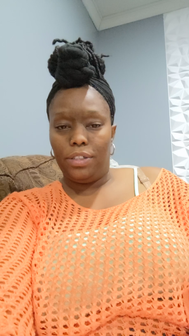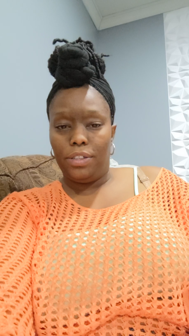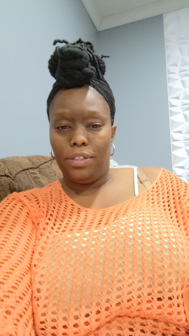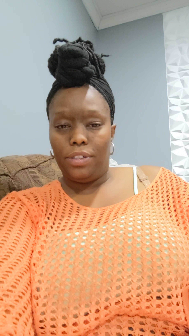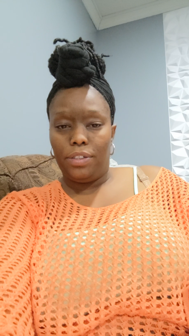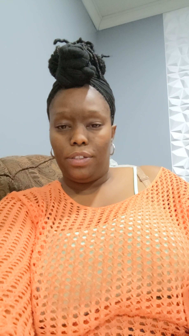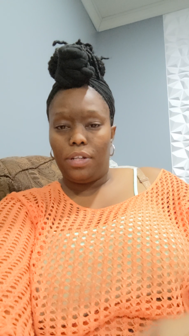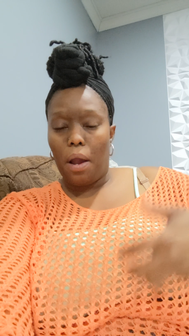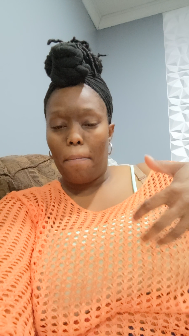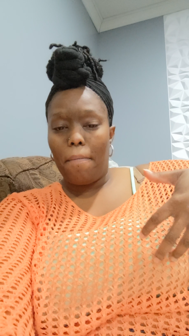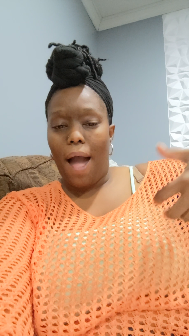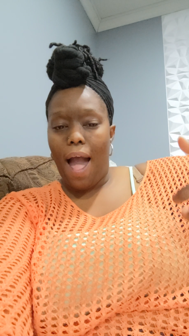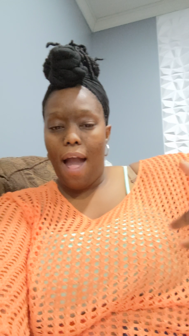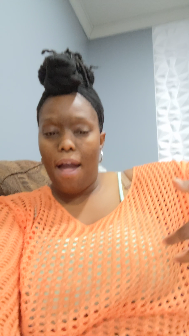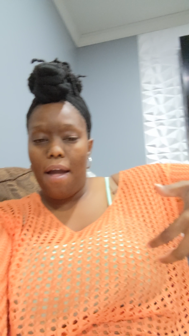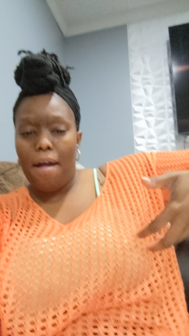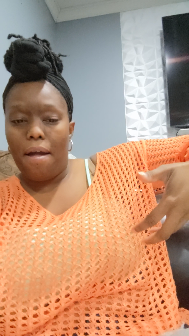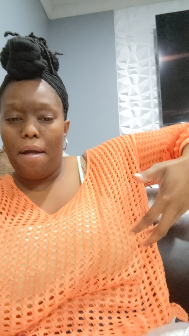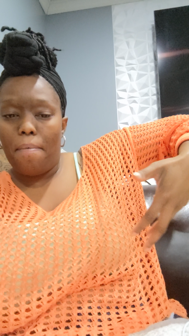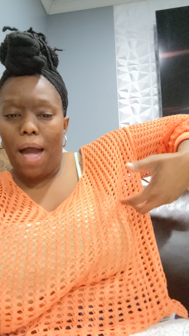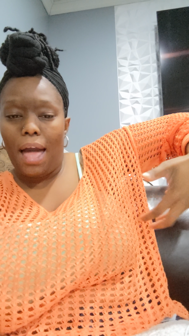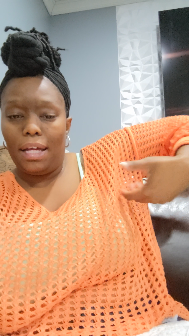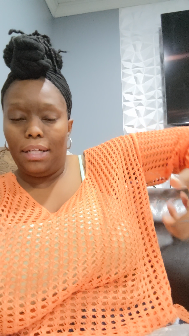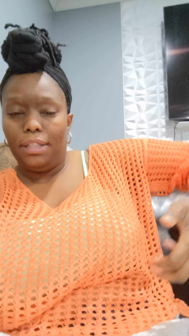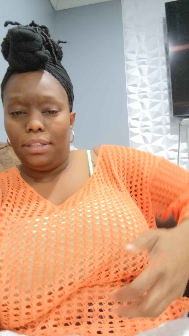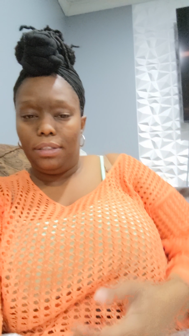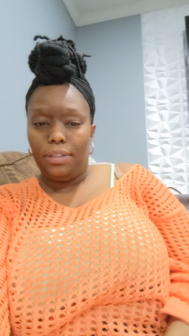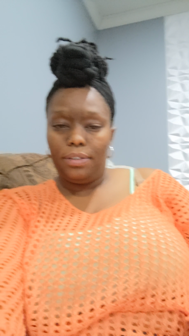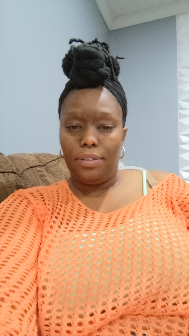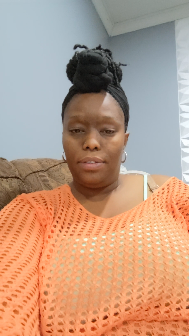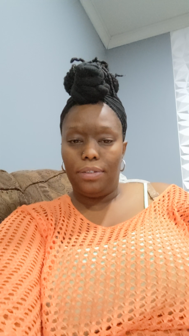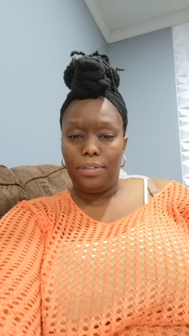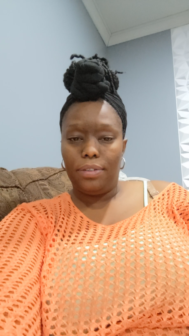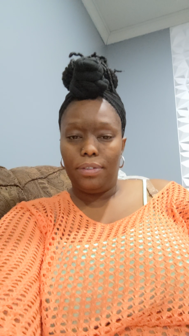monkey